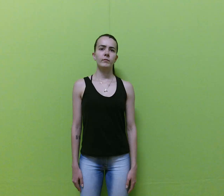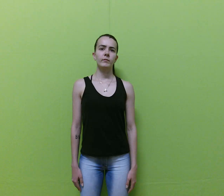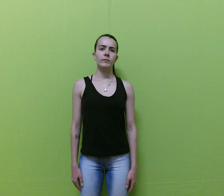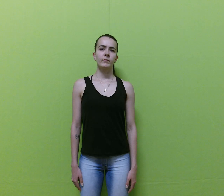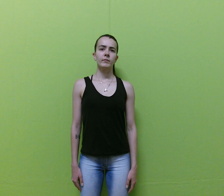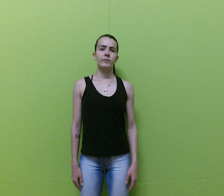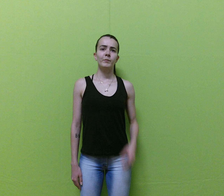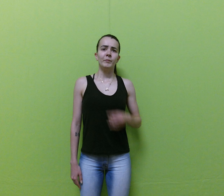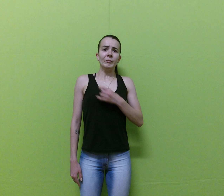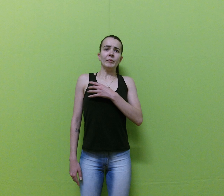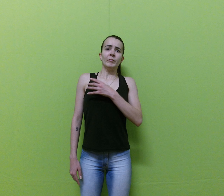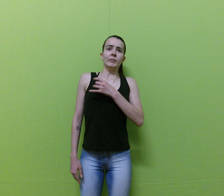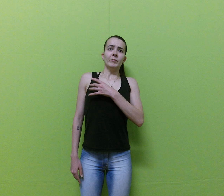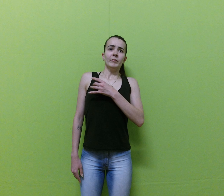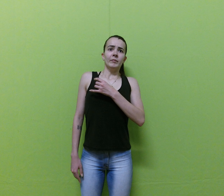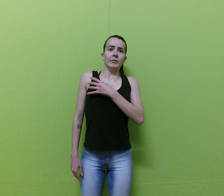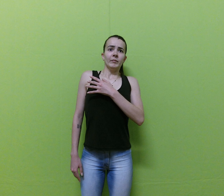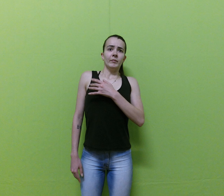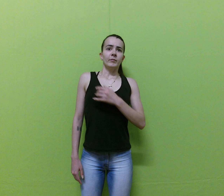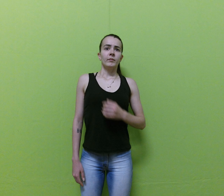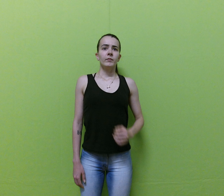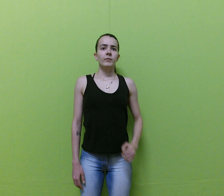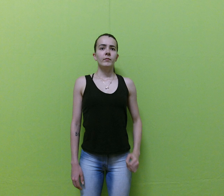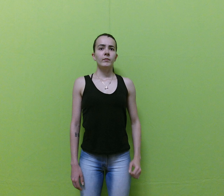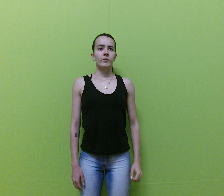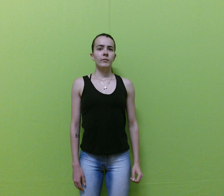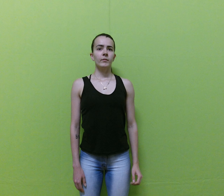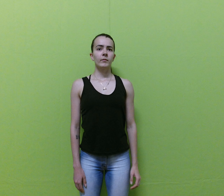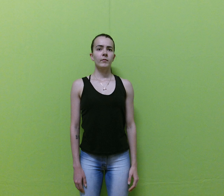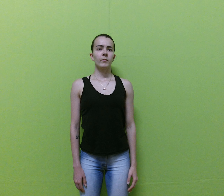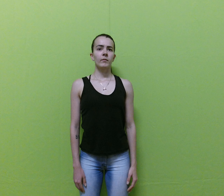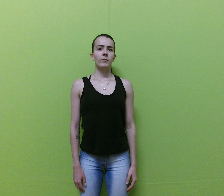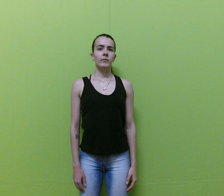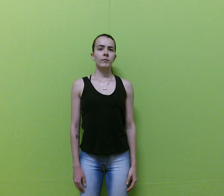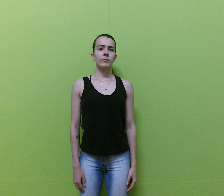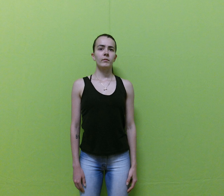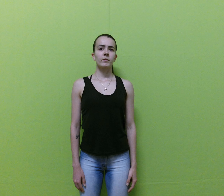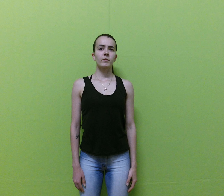medo